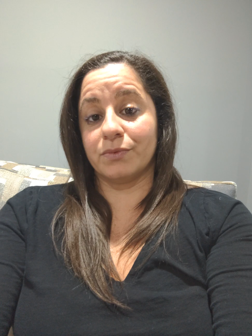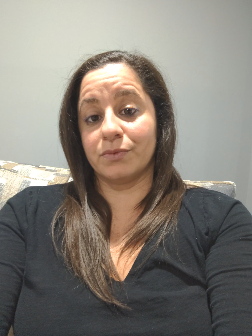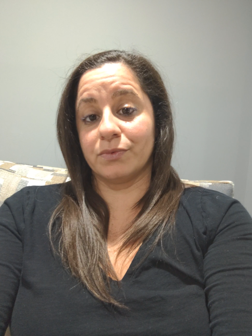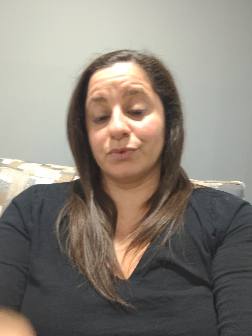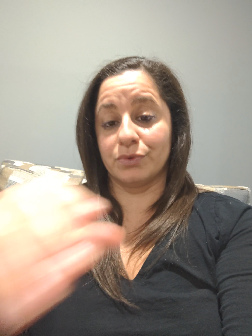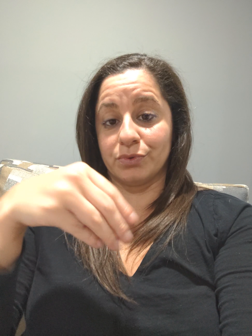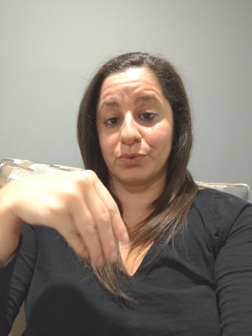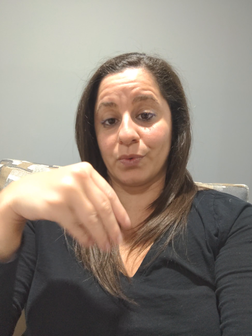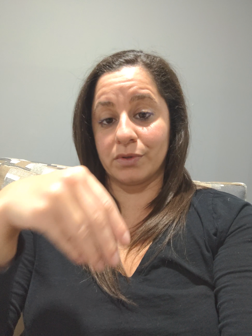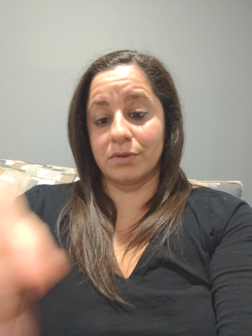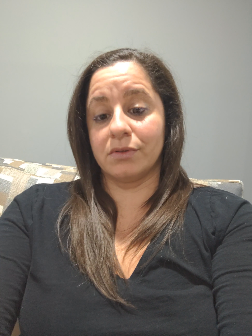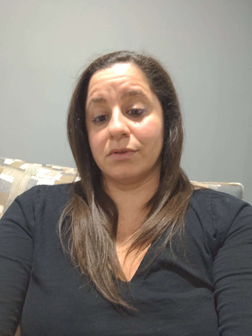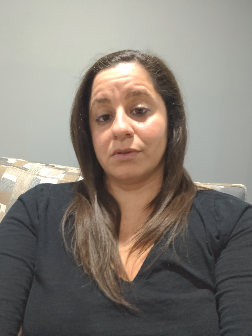store